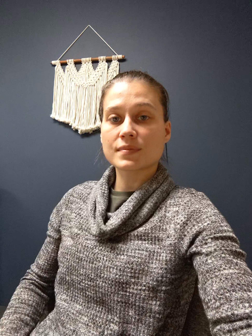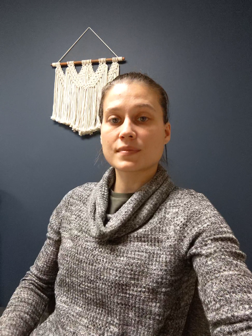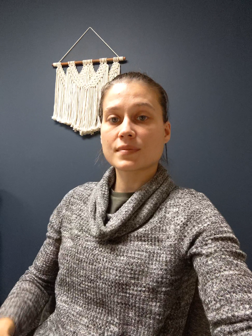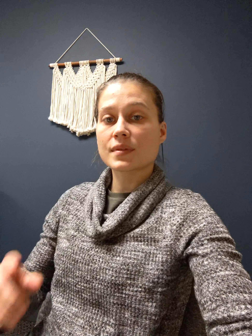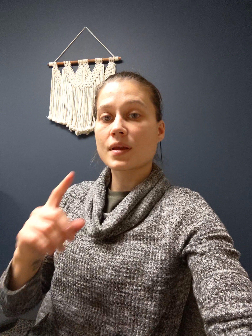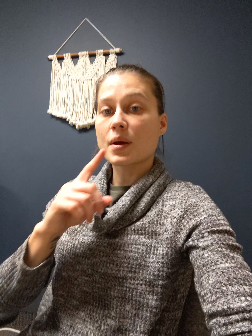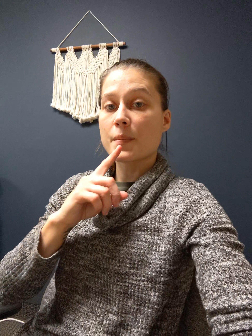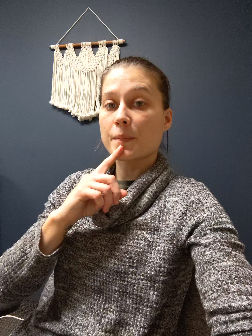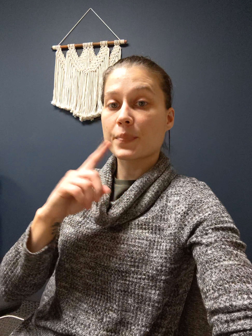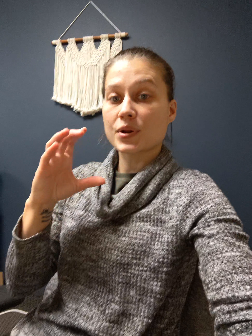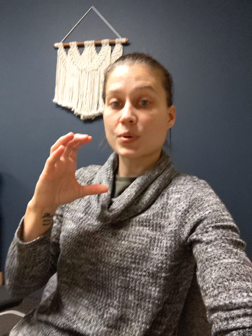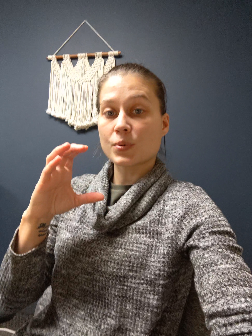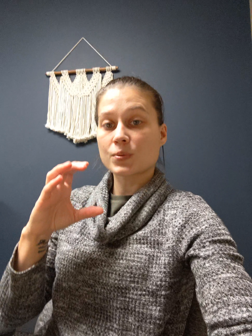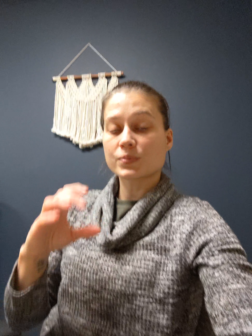balloon